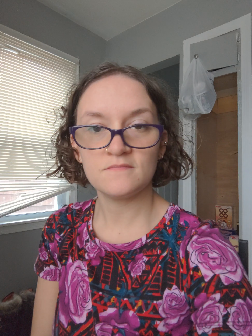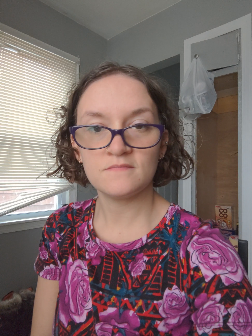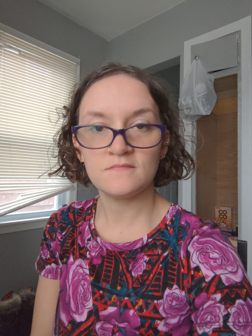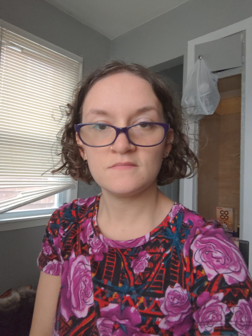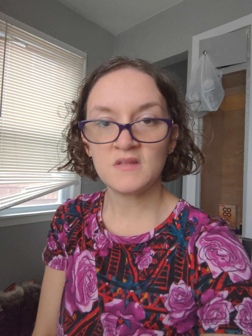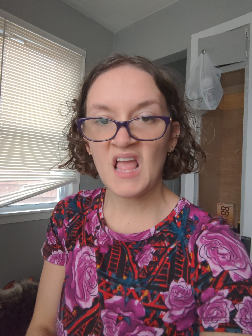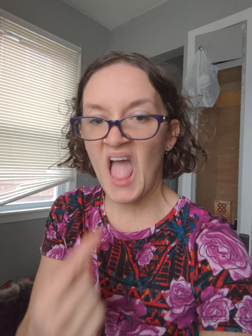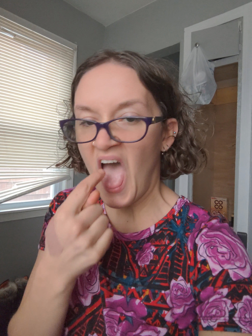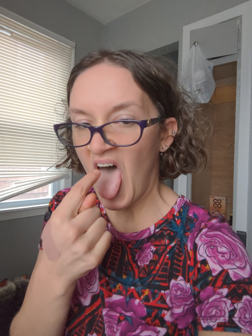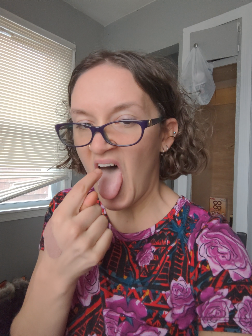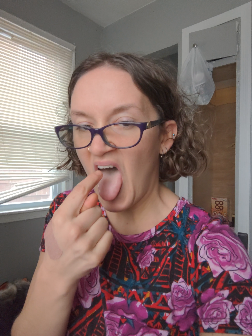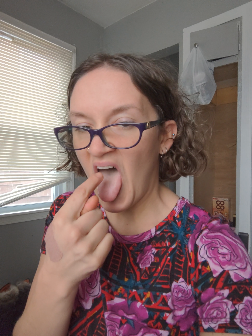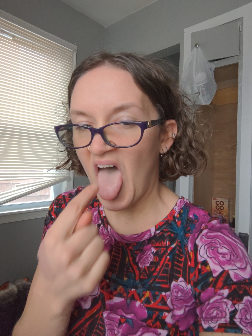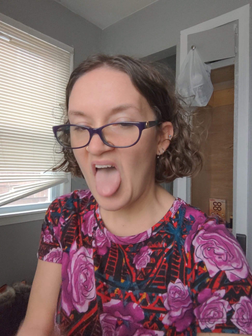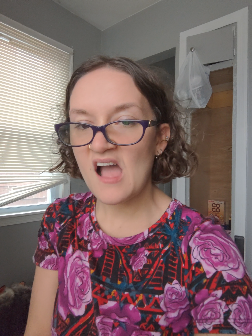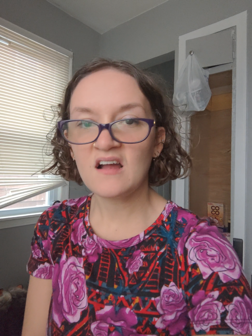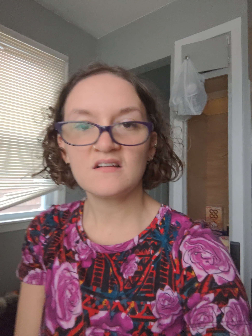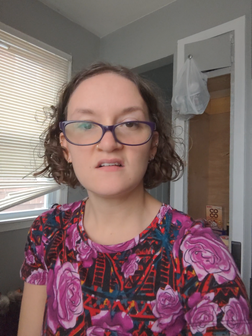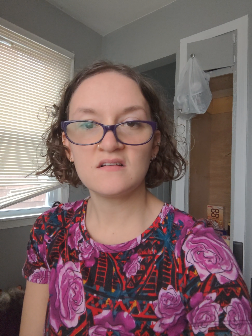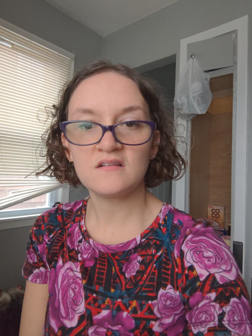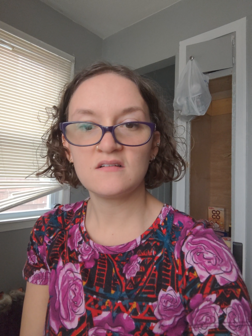yucky